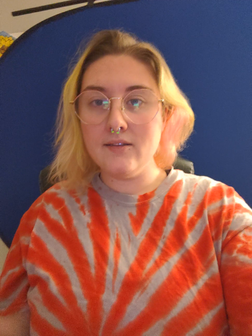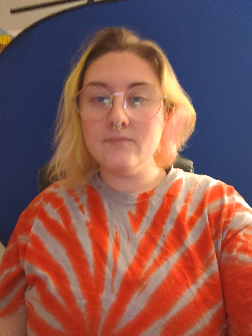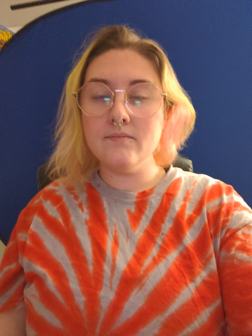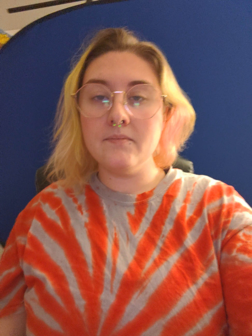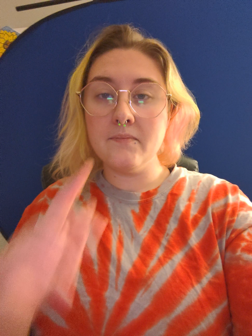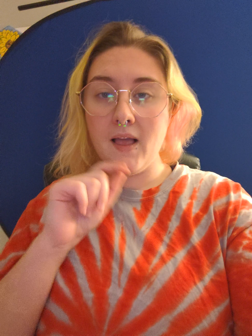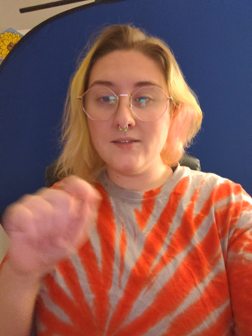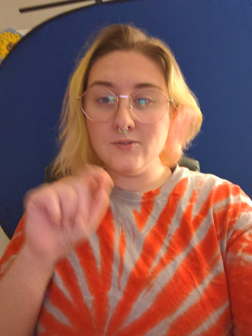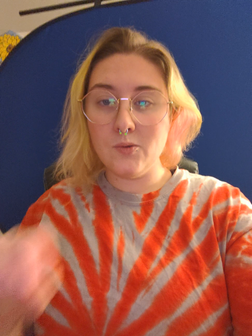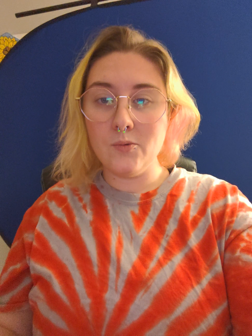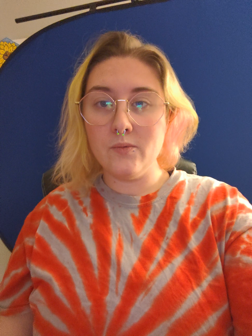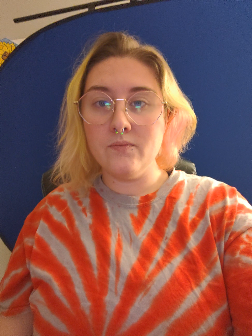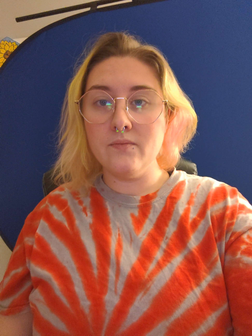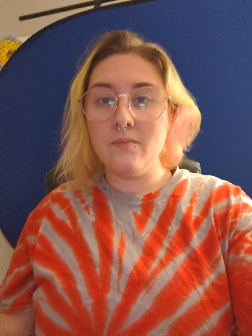pencil